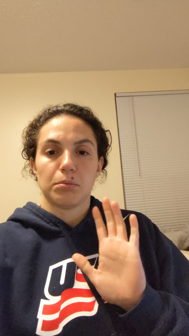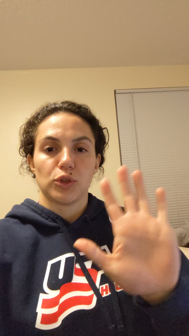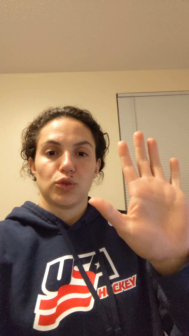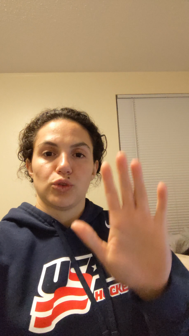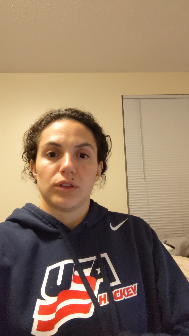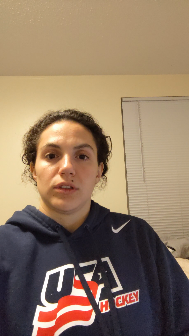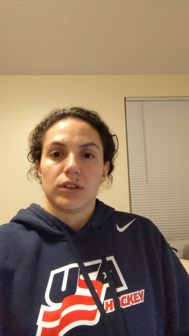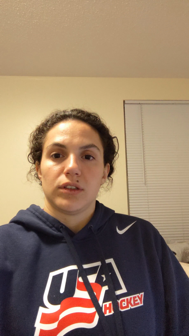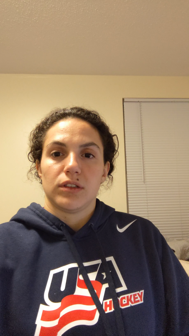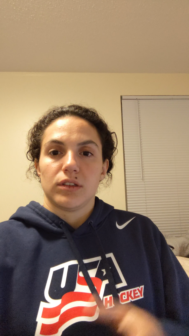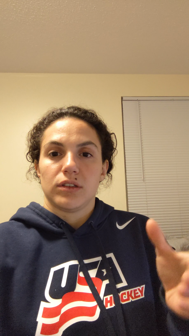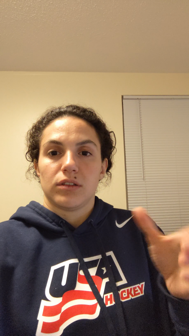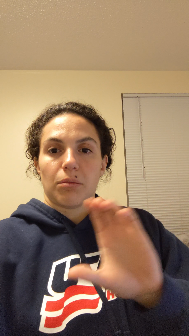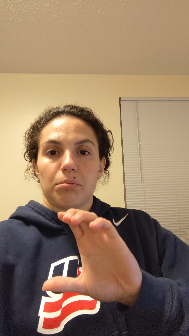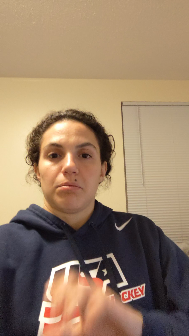dump